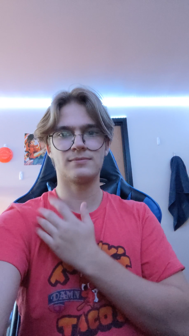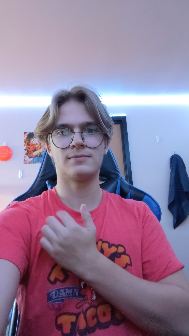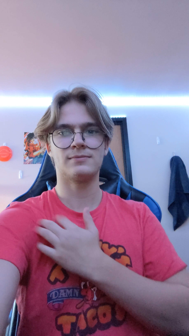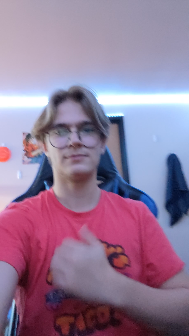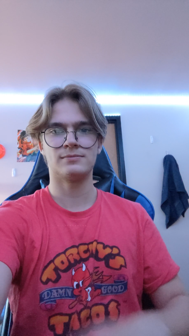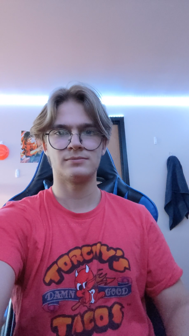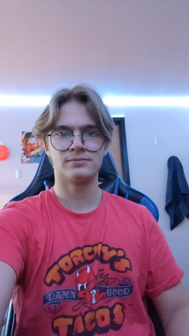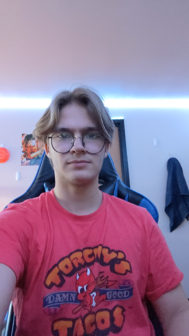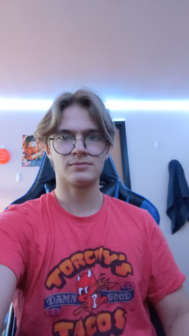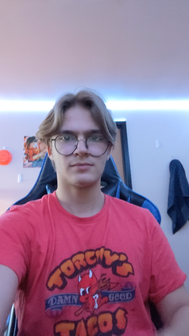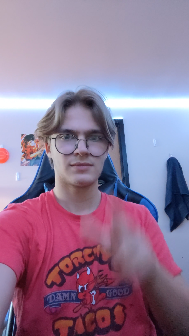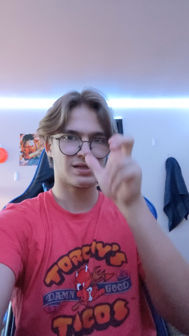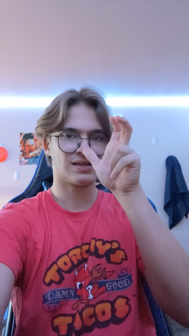ant